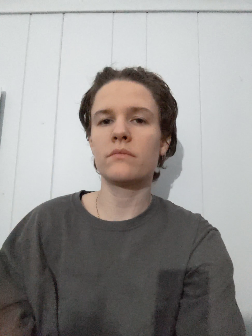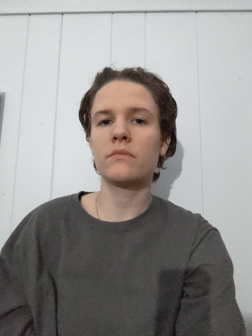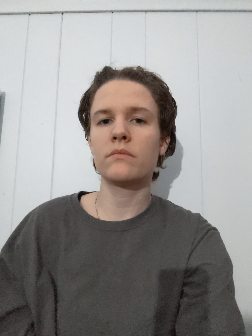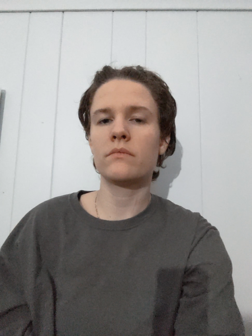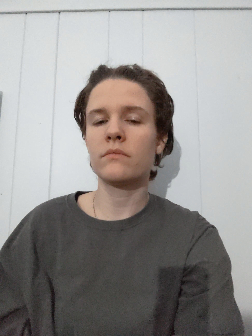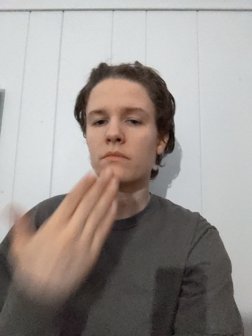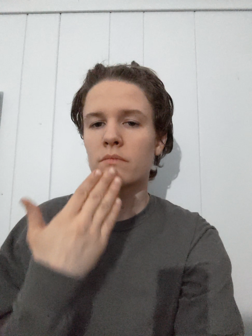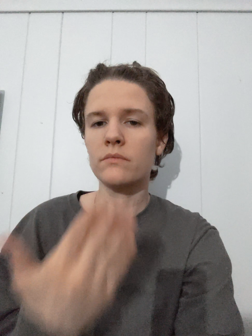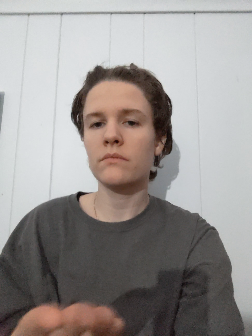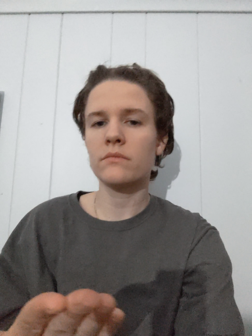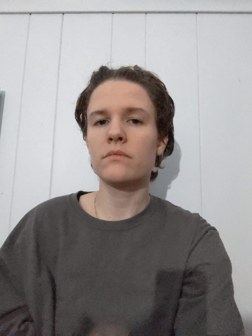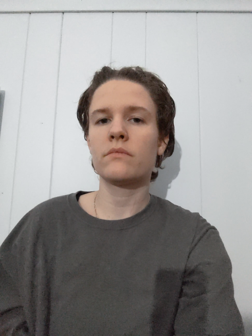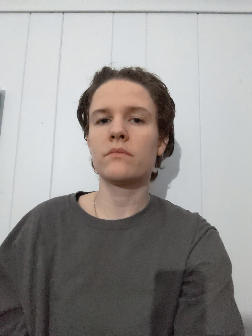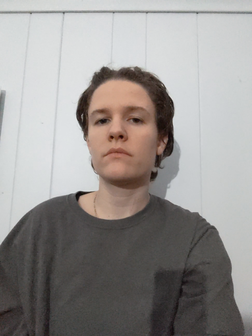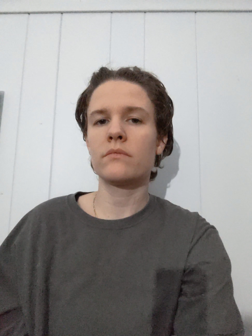thank you